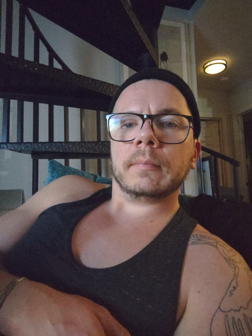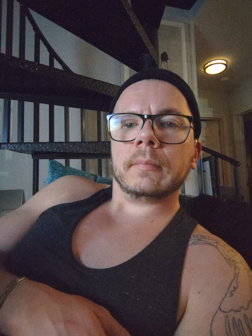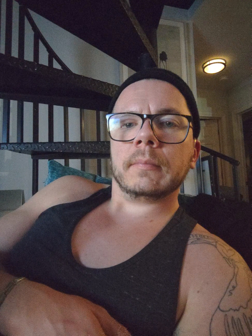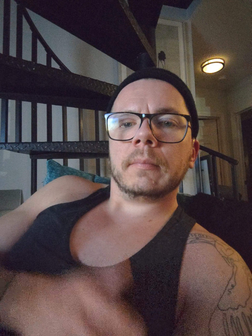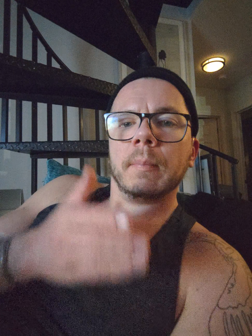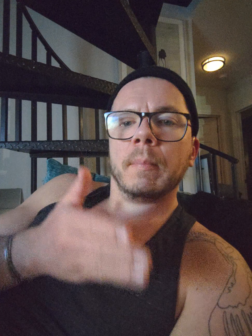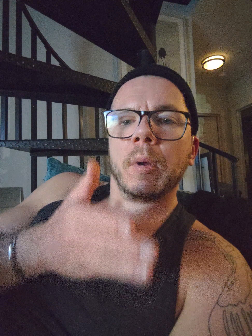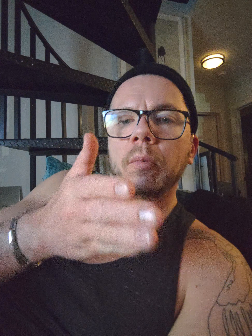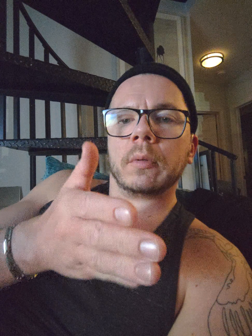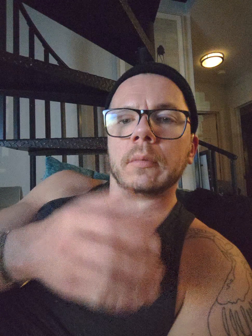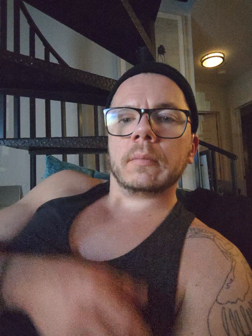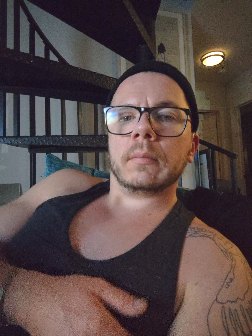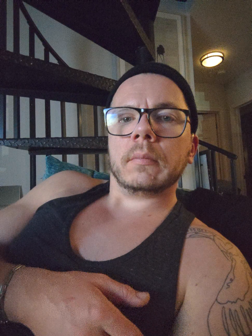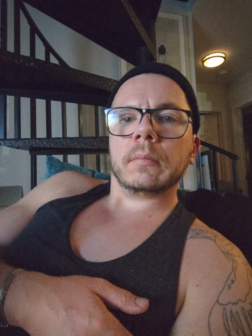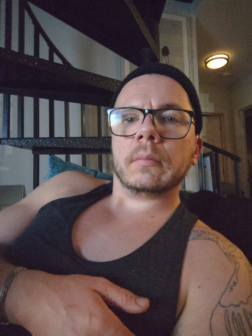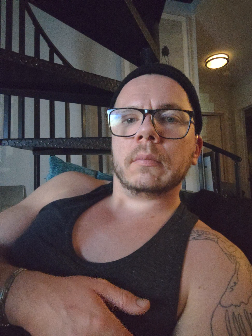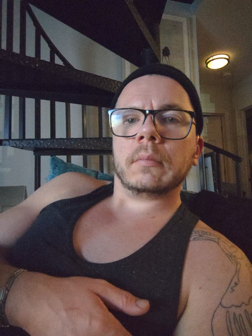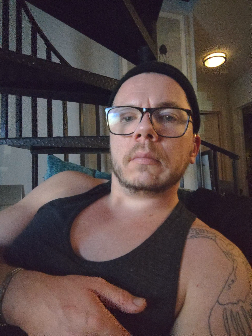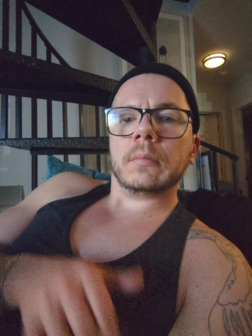boat